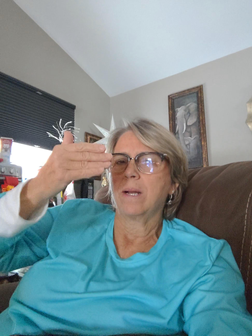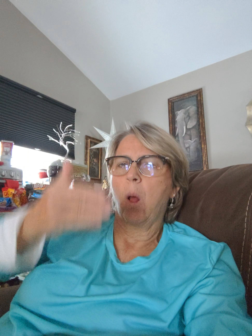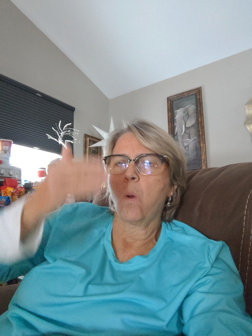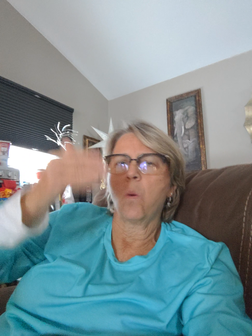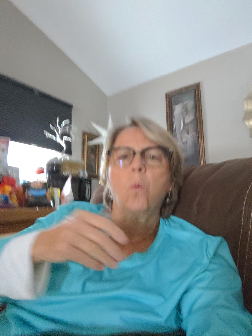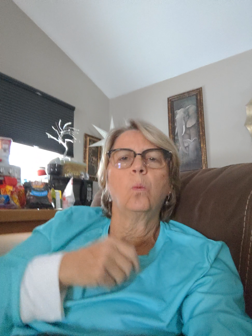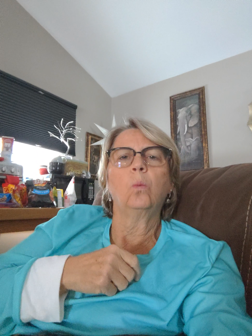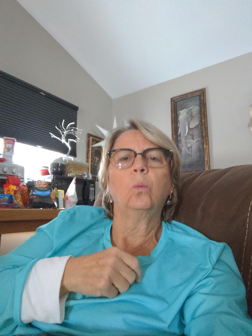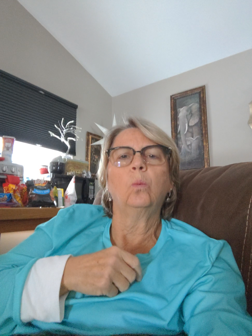window